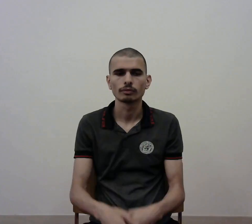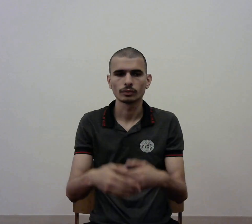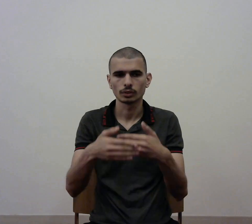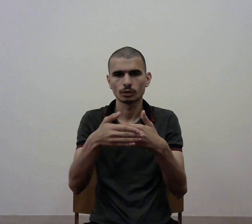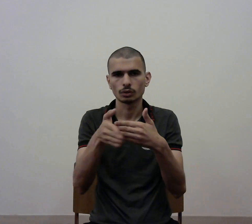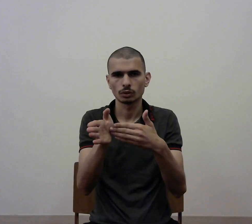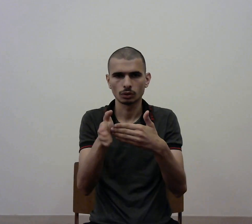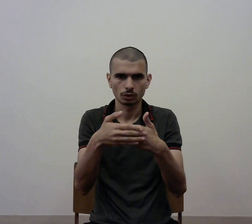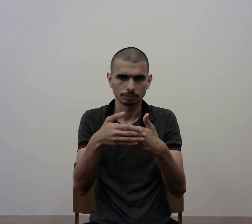qapı